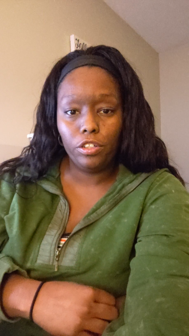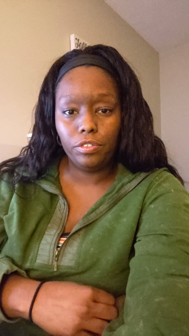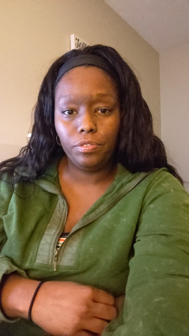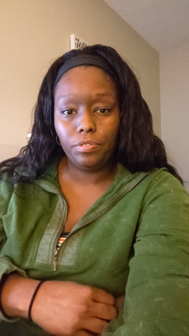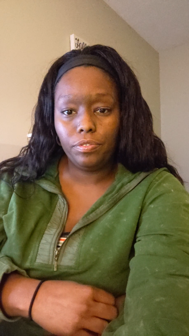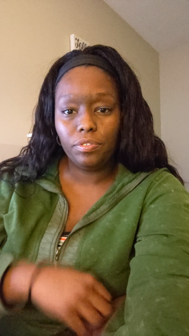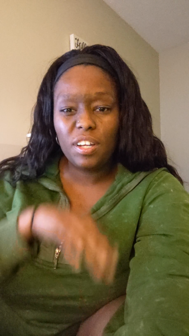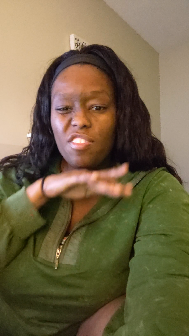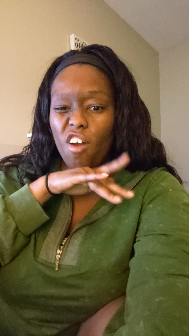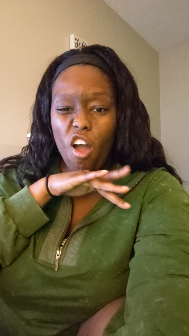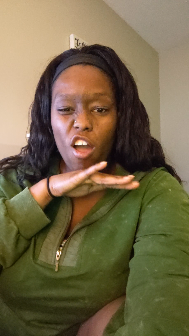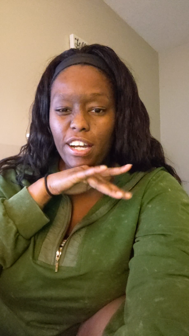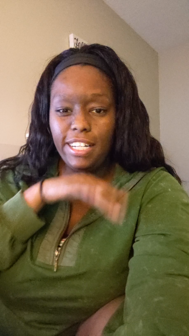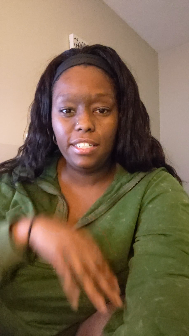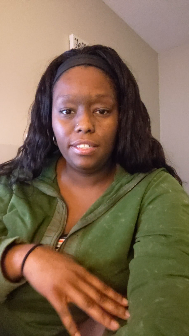naughty